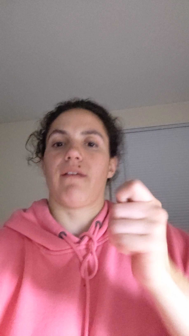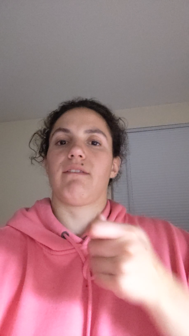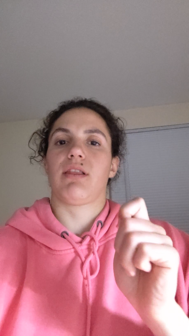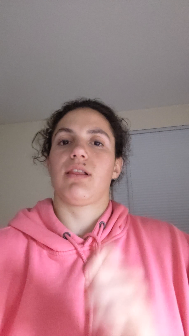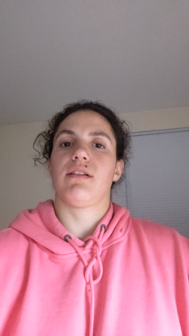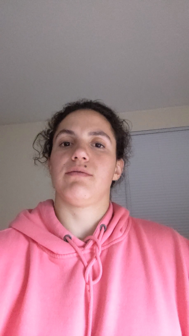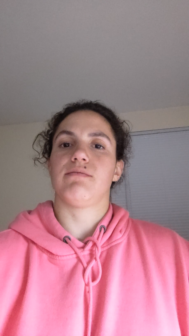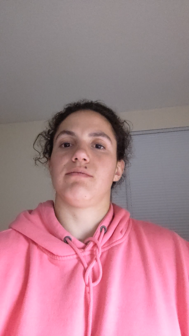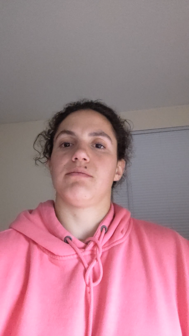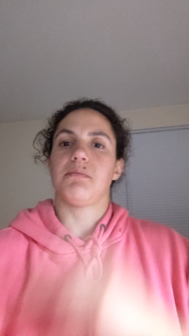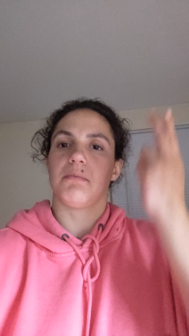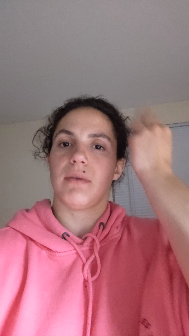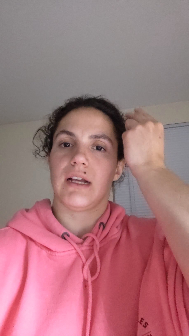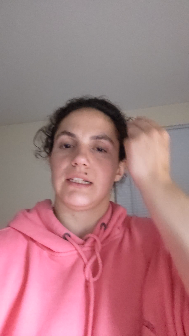bunny